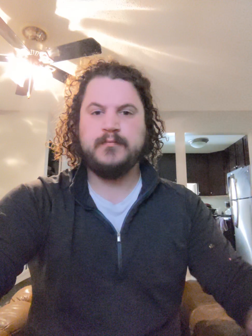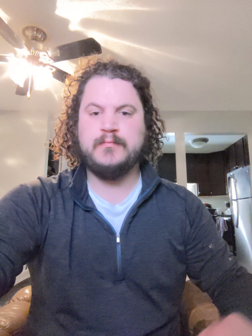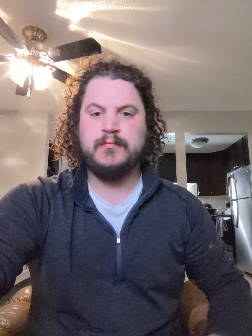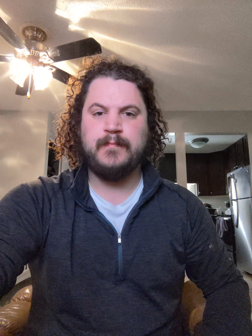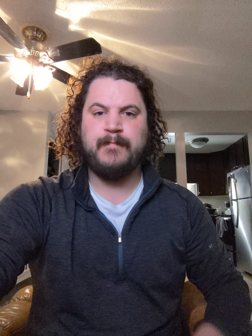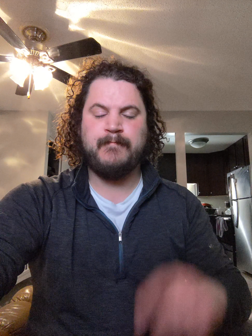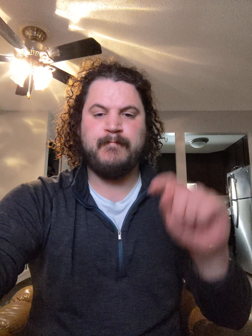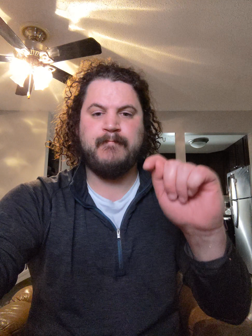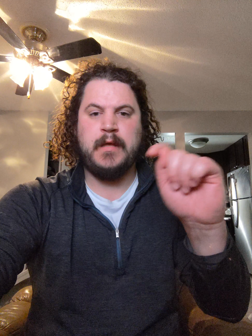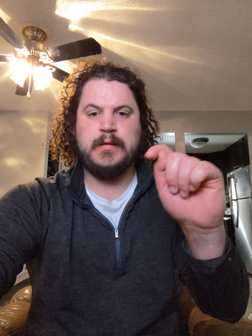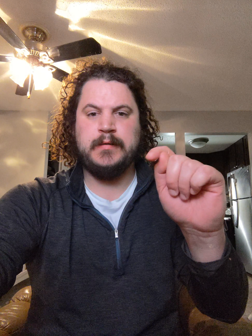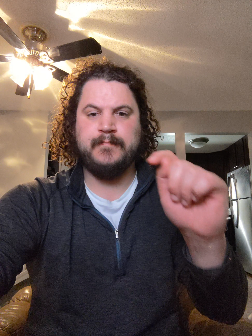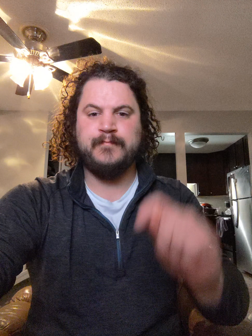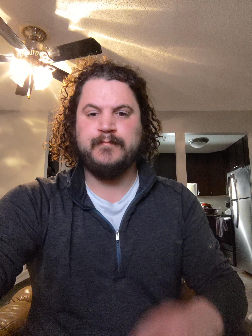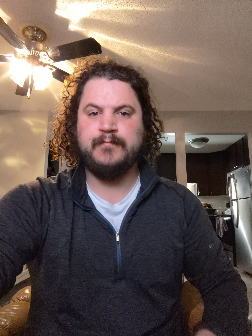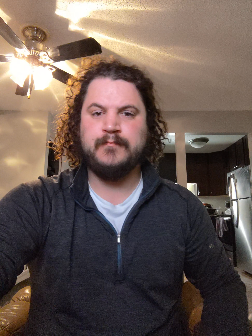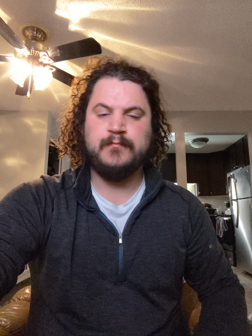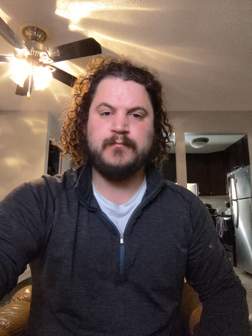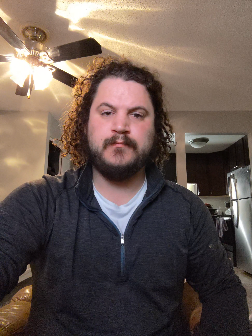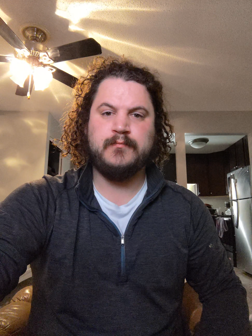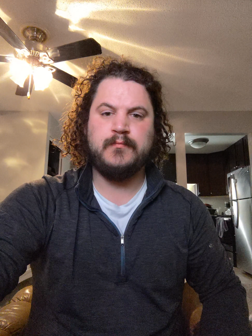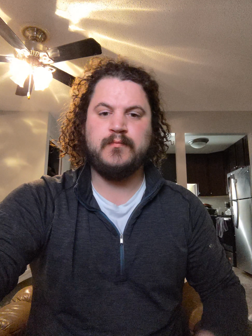potty